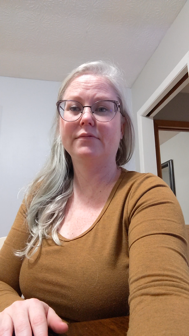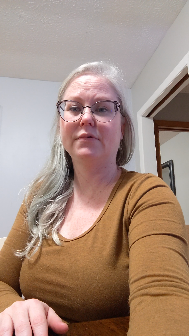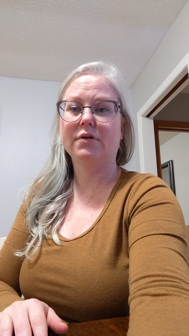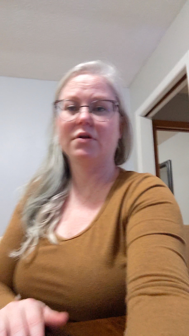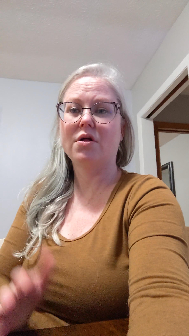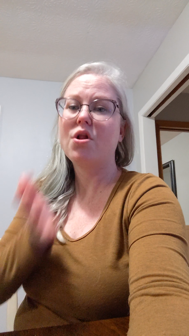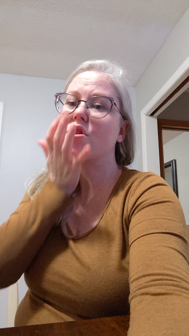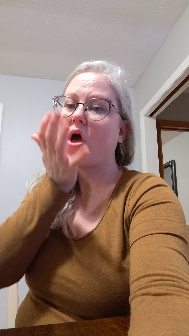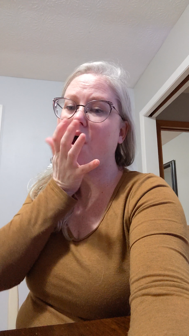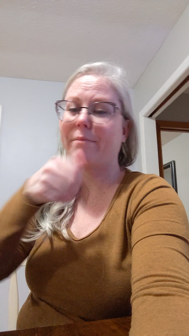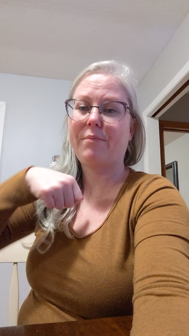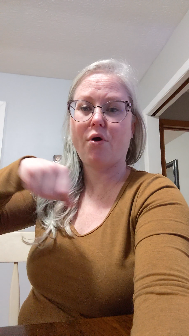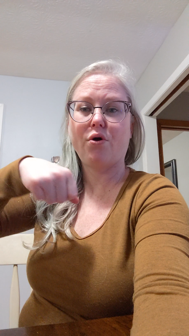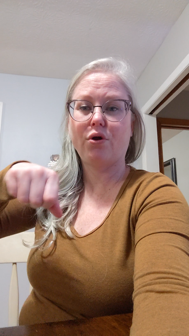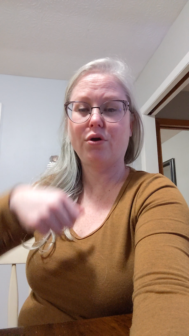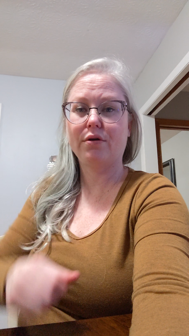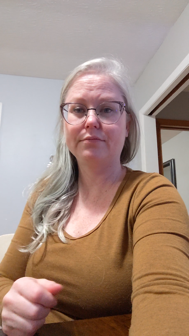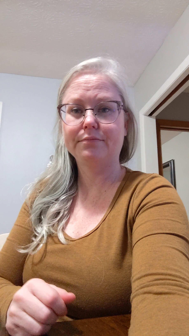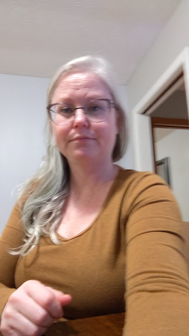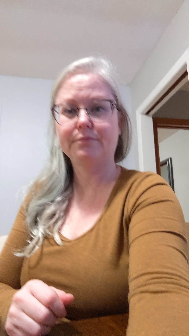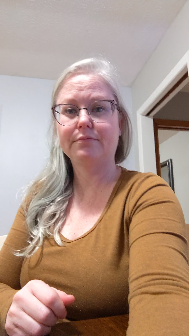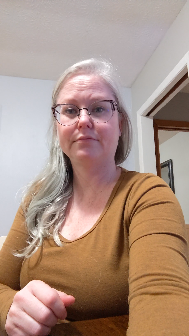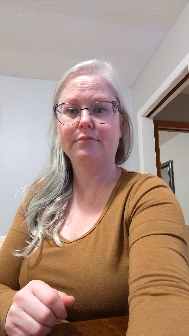lawn mower